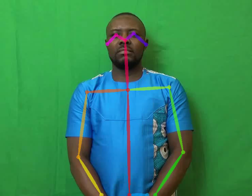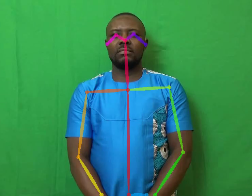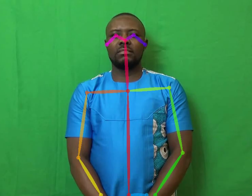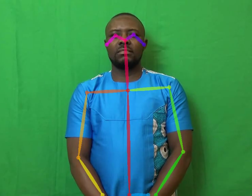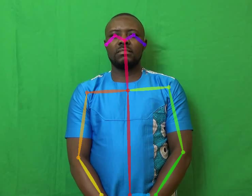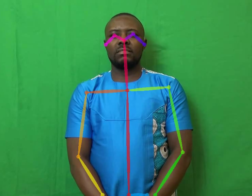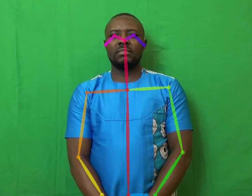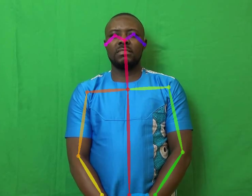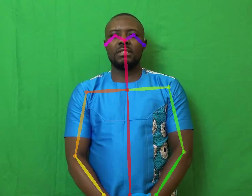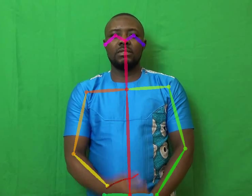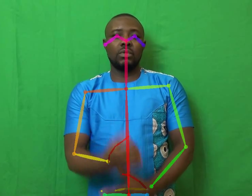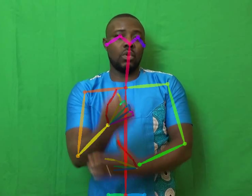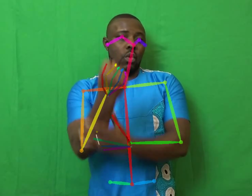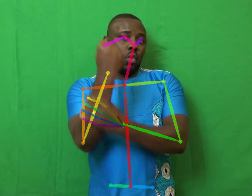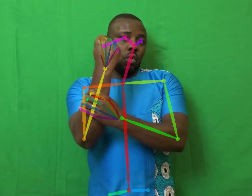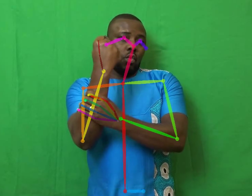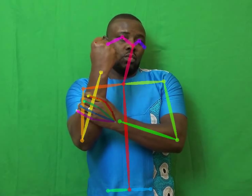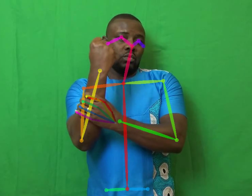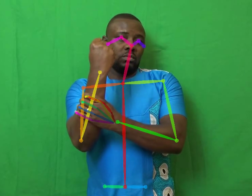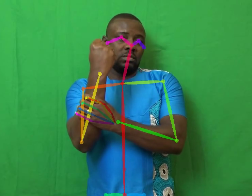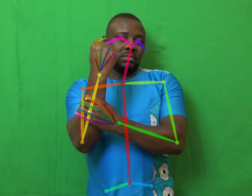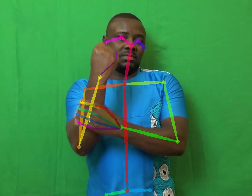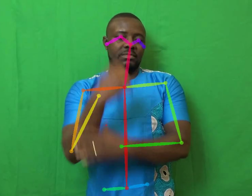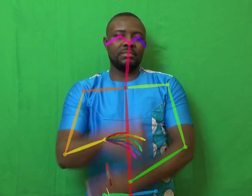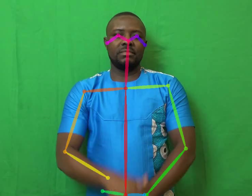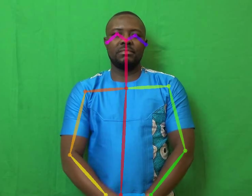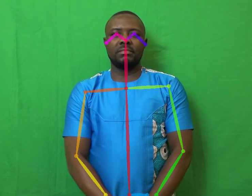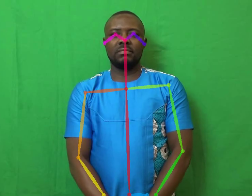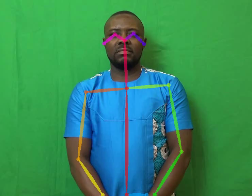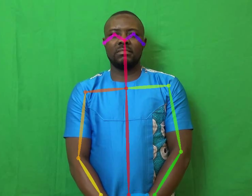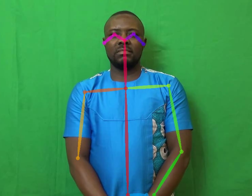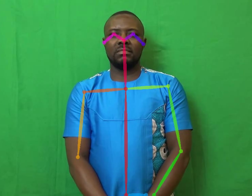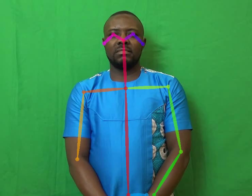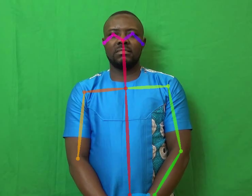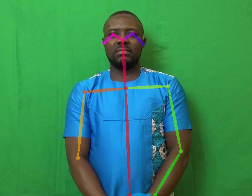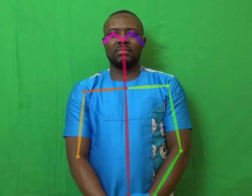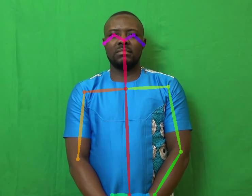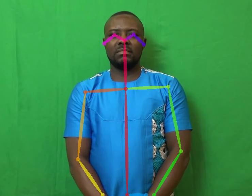hold